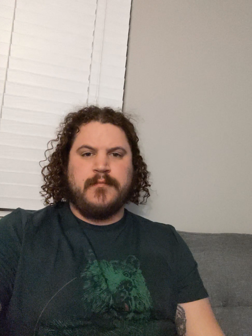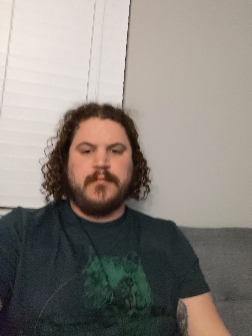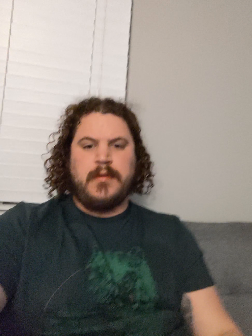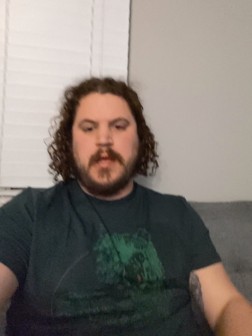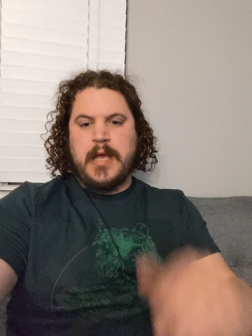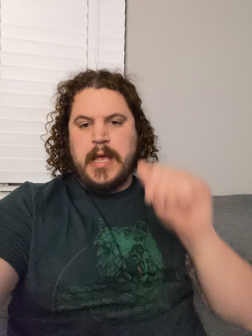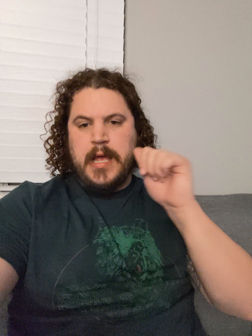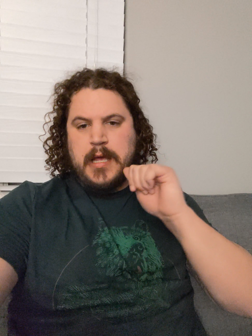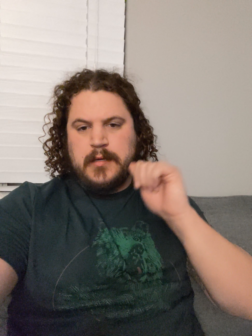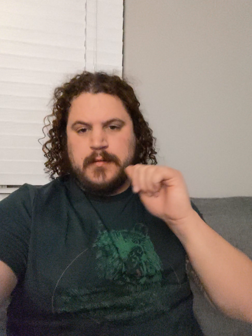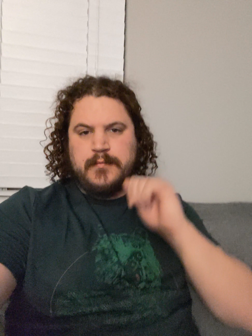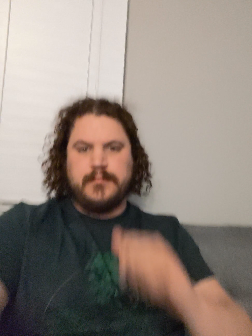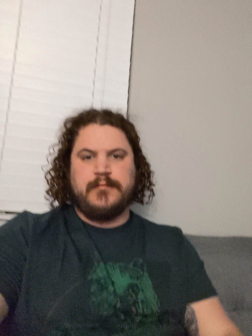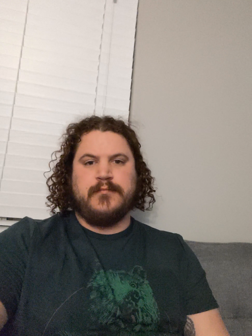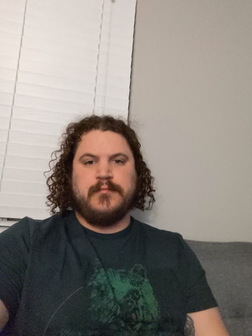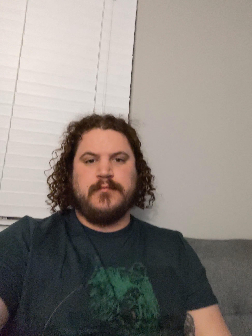aunt